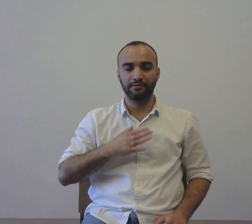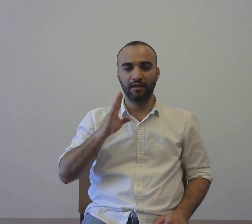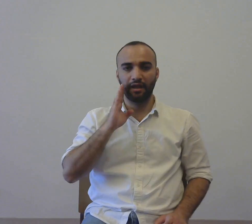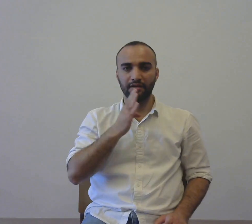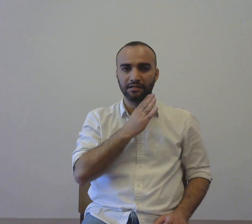ana